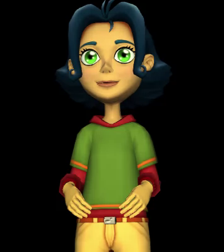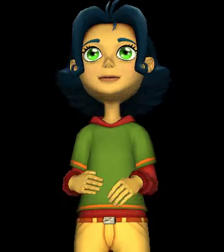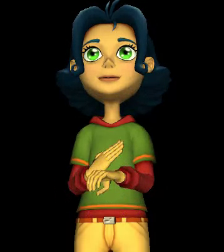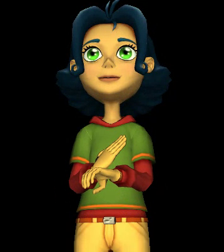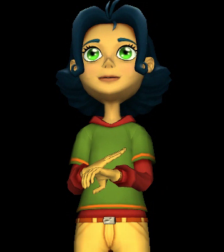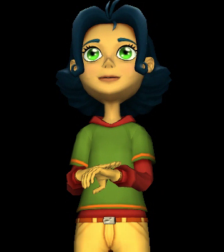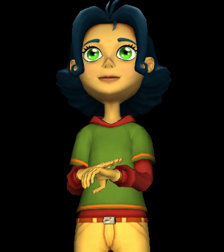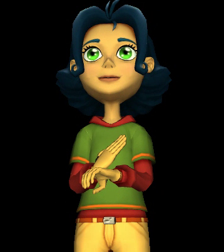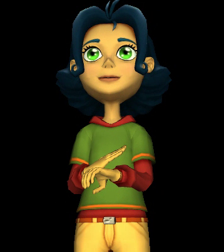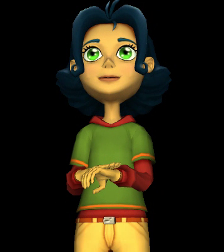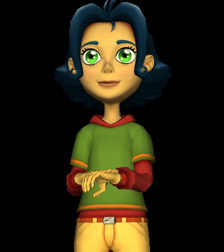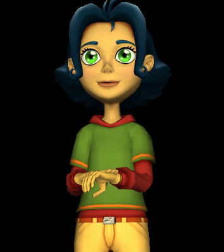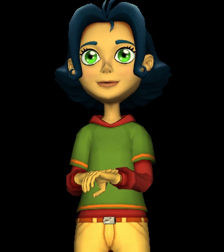تحذير